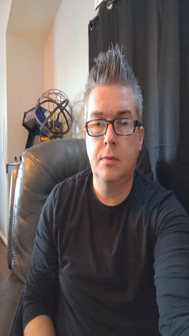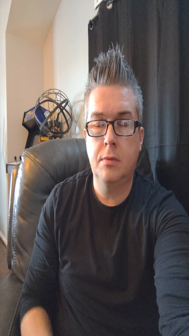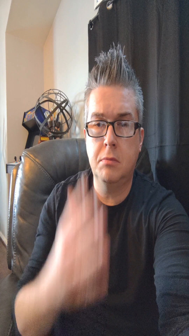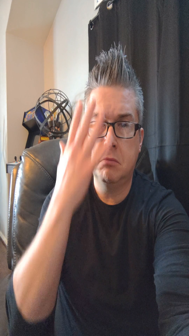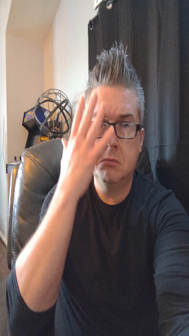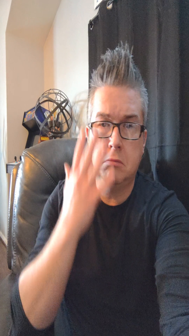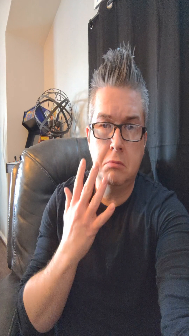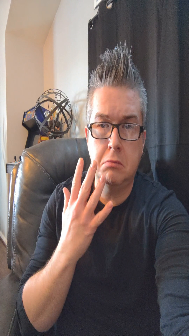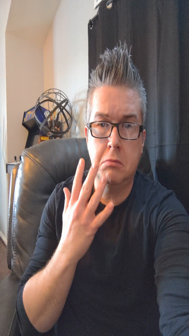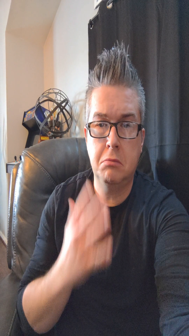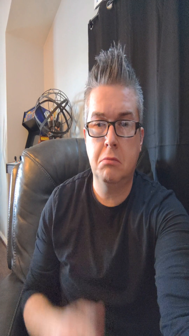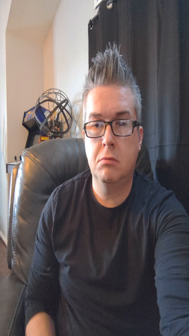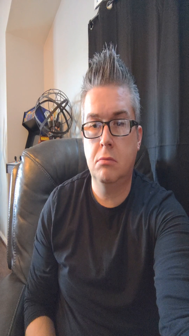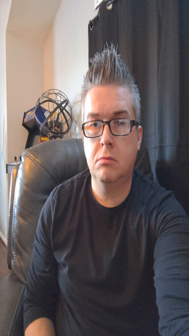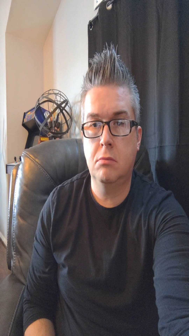sad